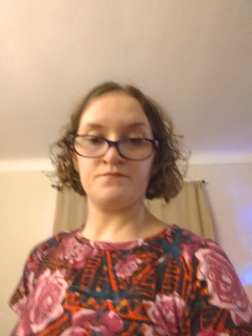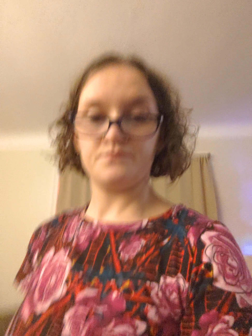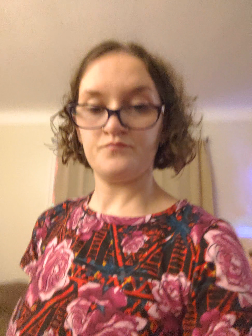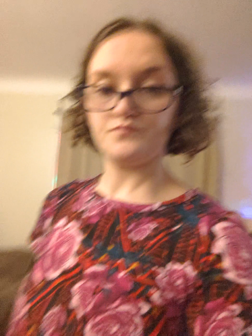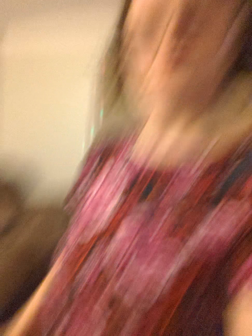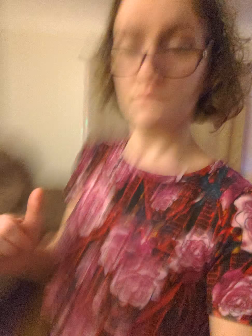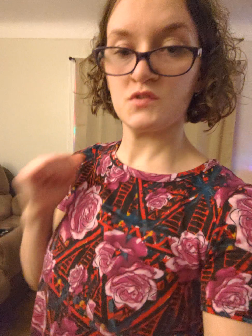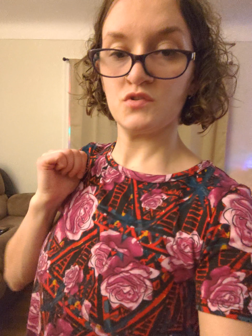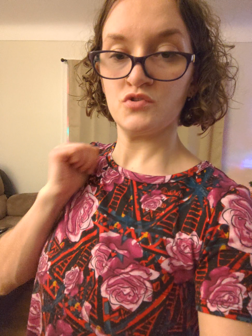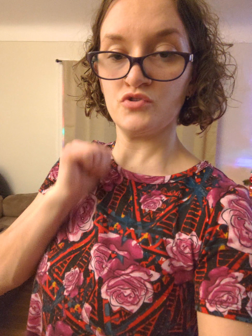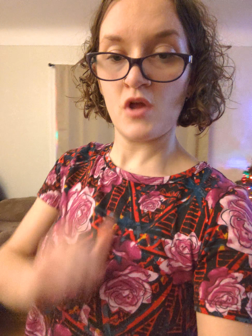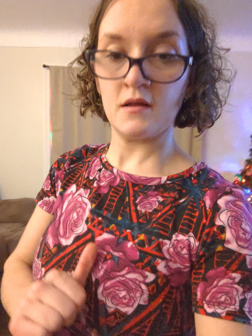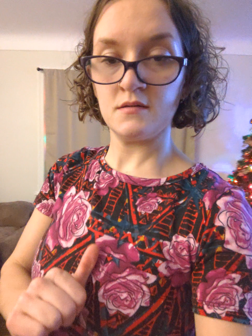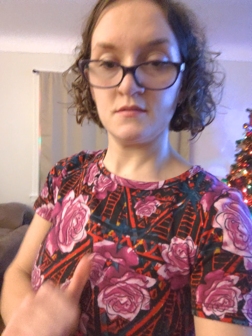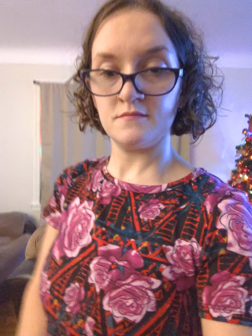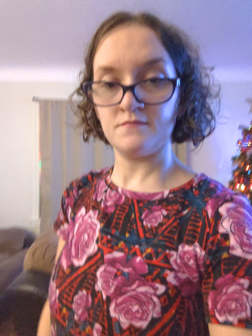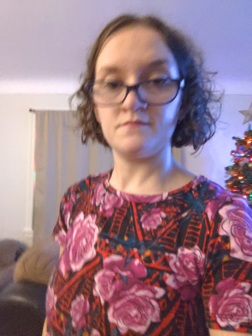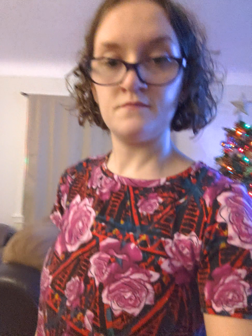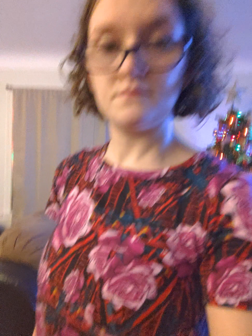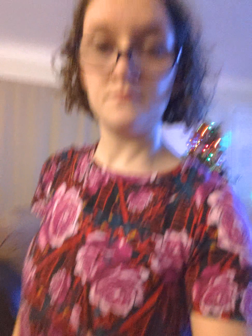jacket